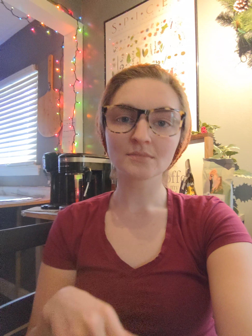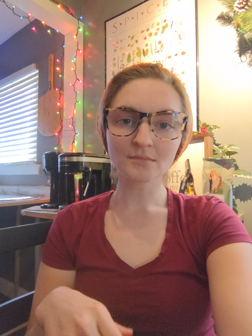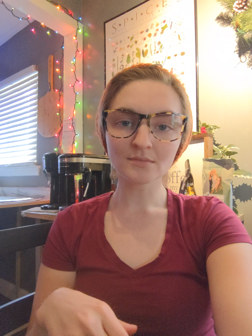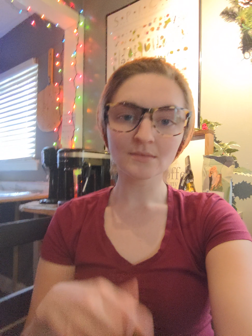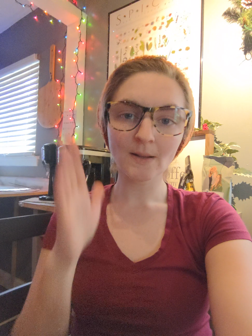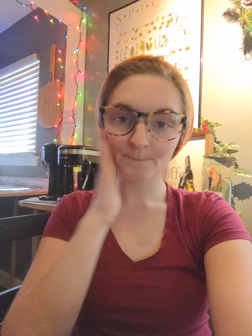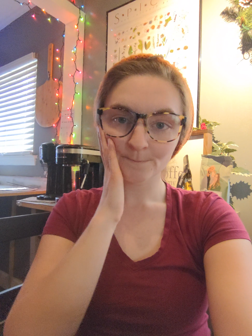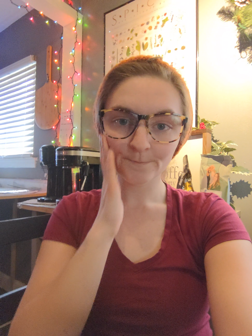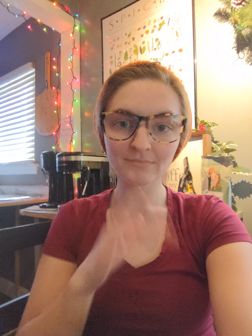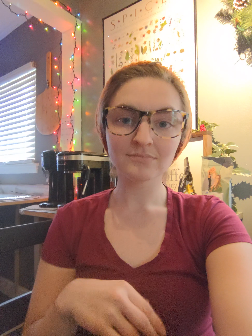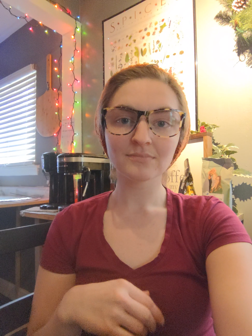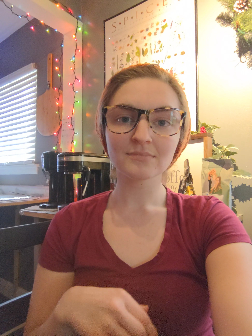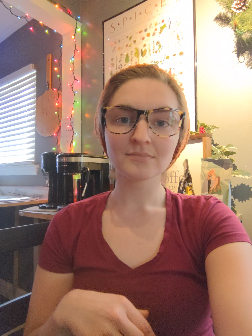bed